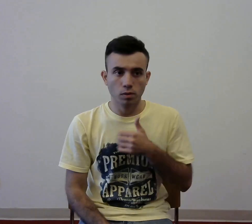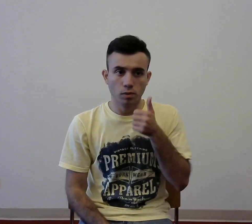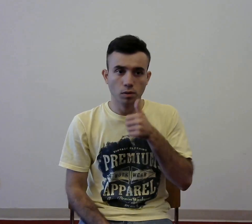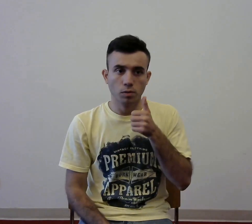sabah